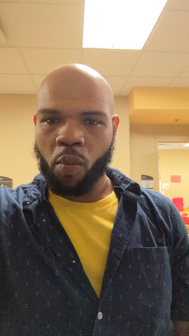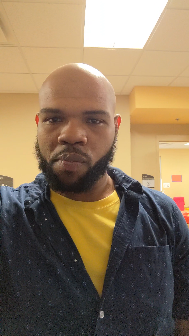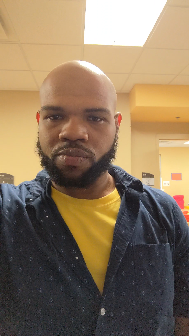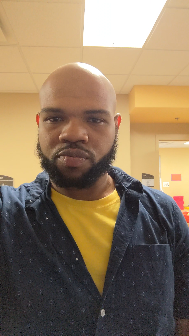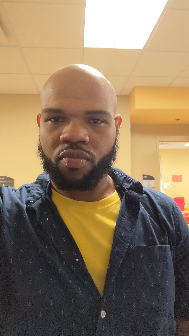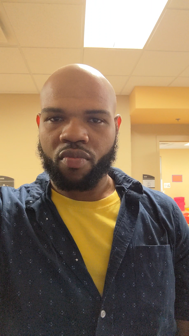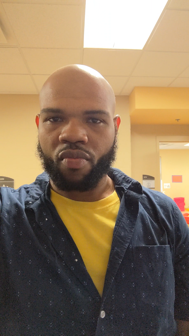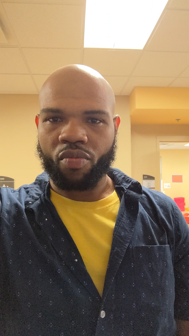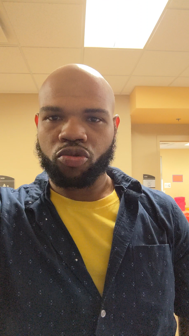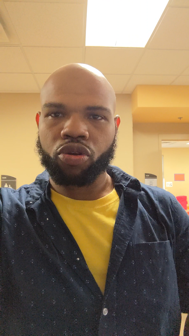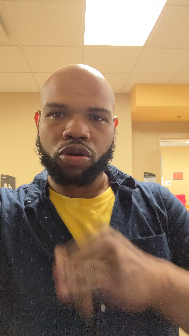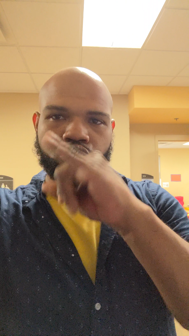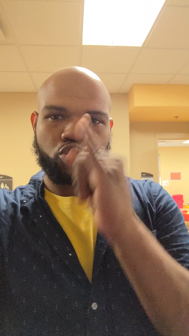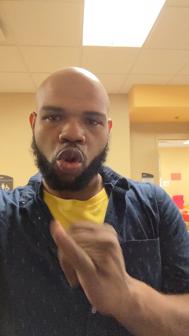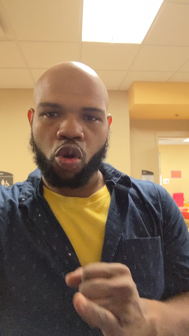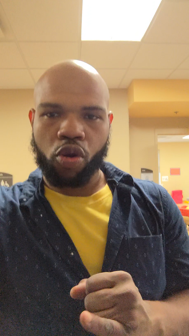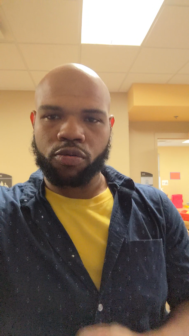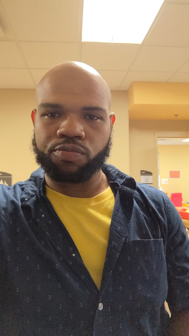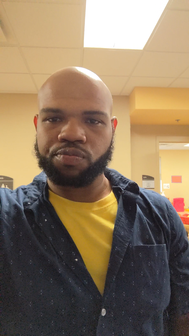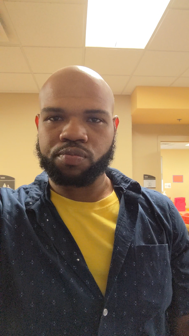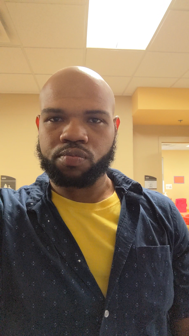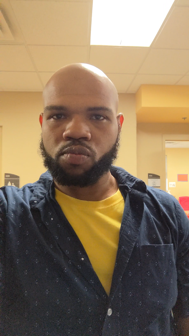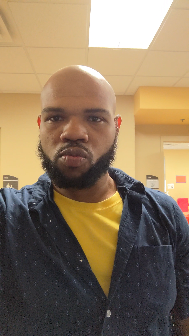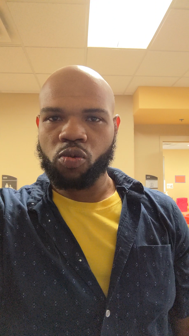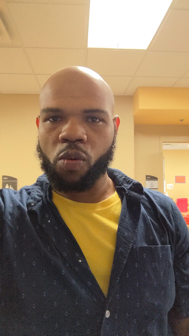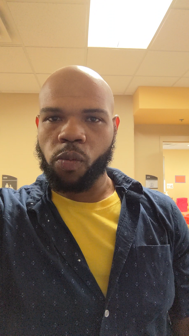draw